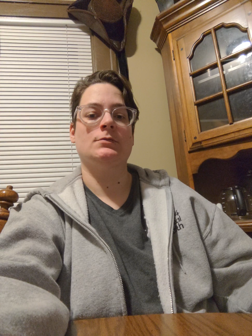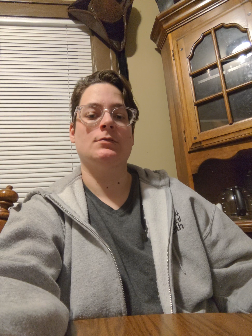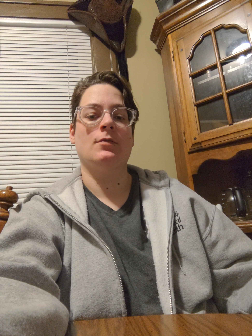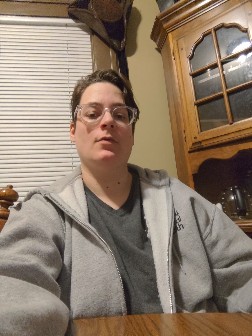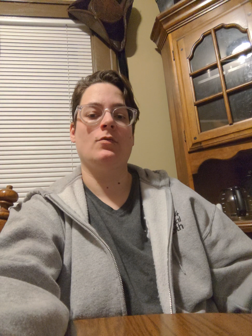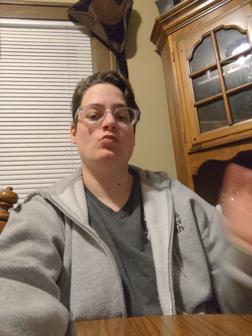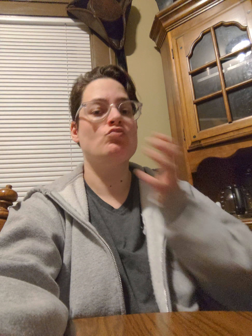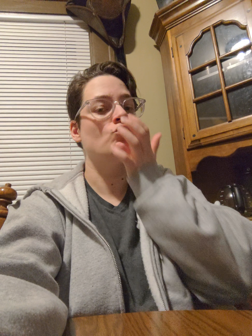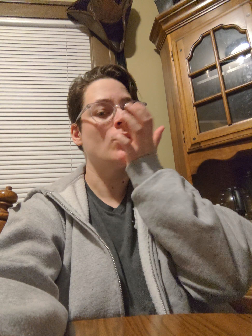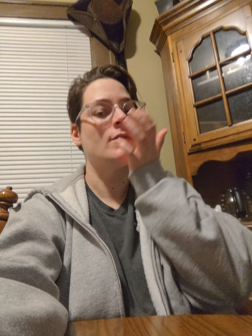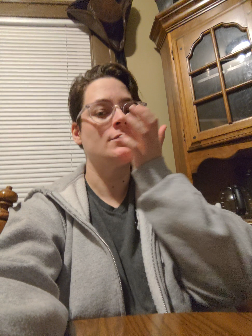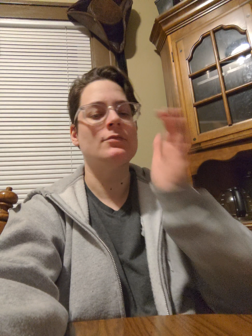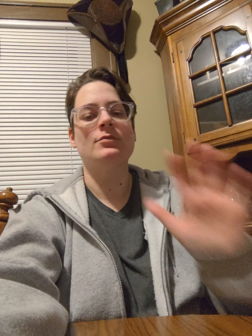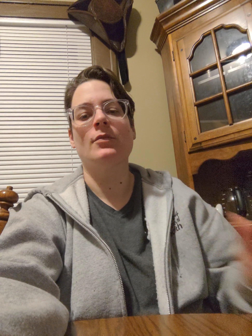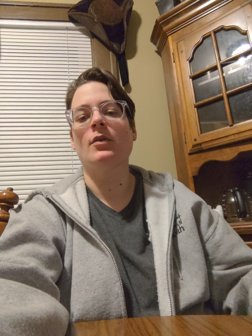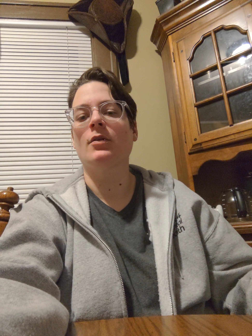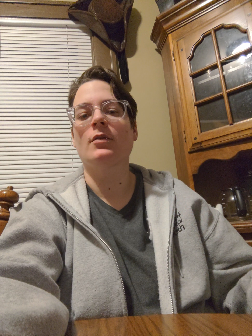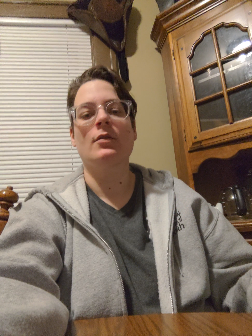giraffe